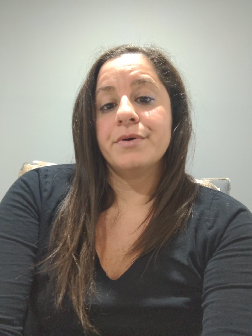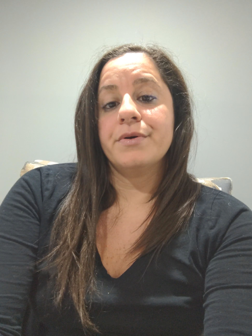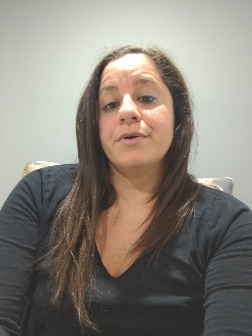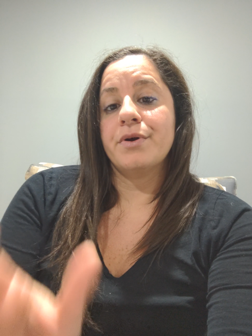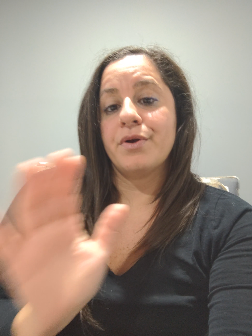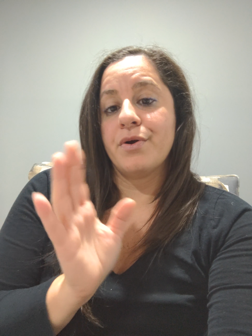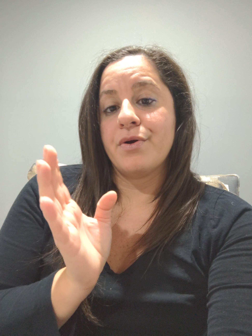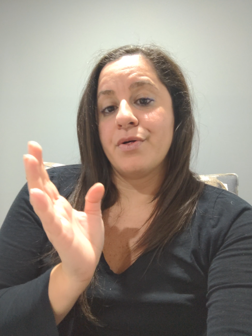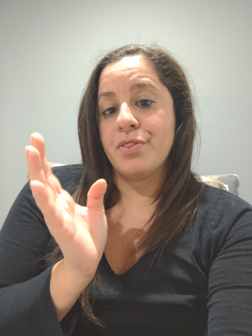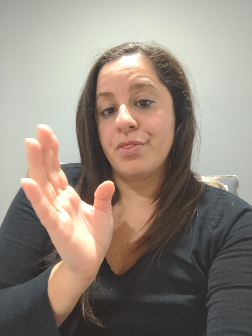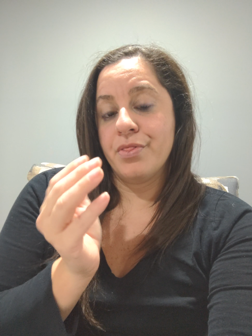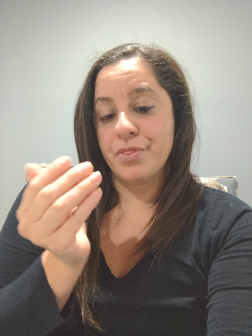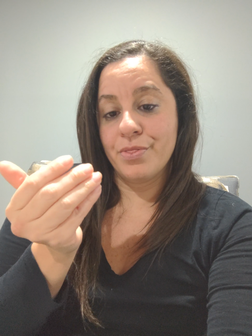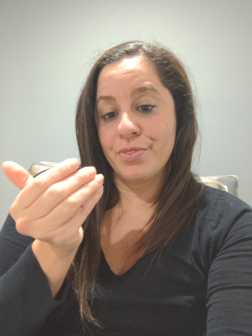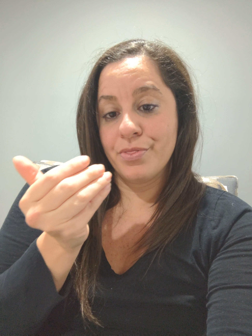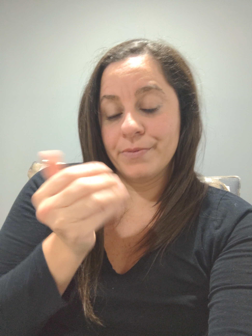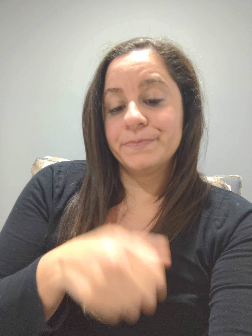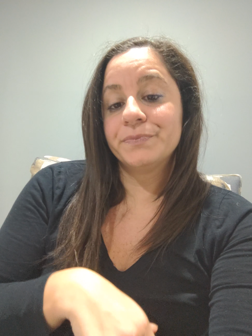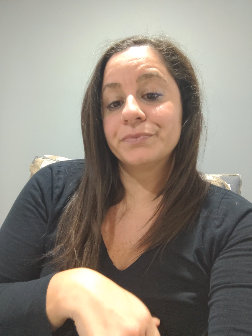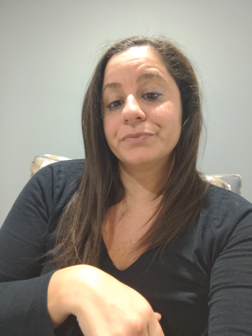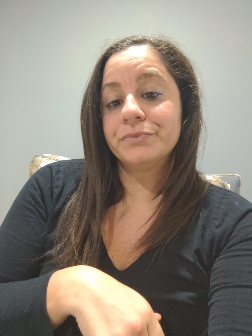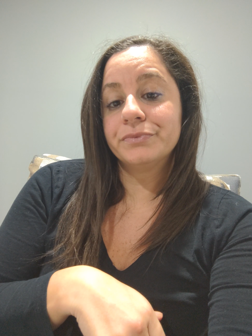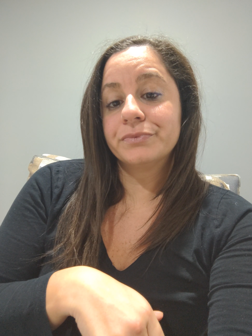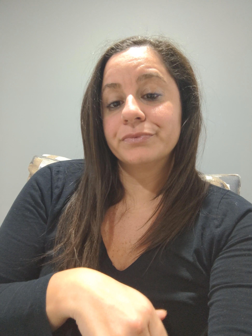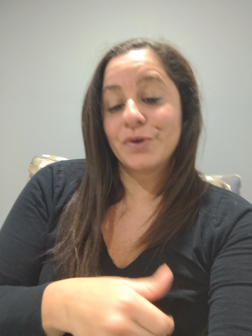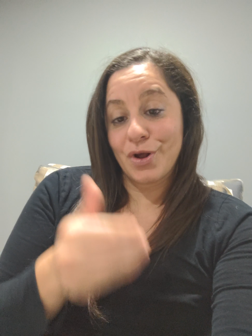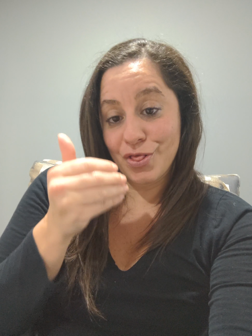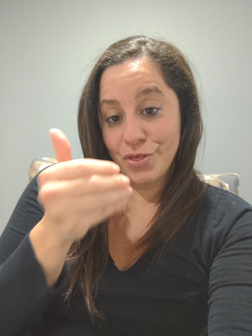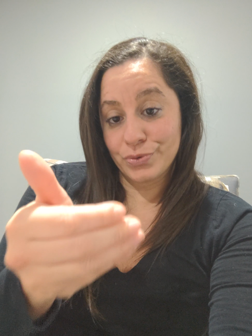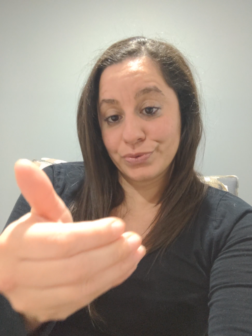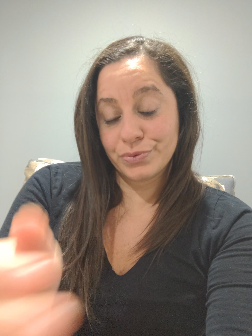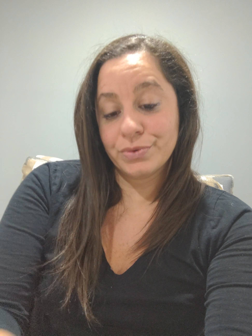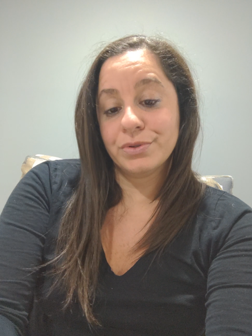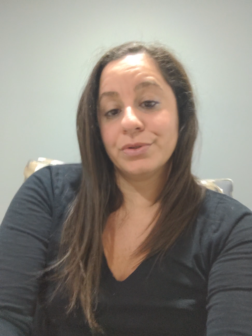close